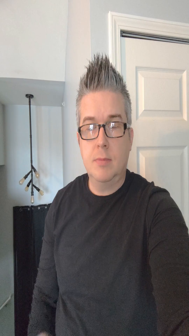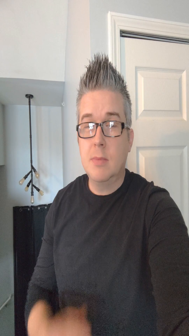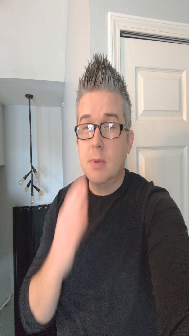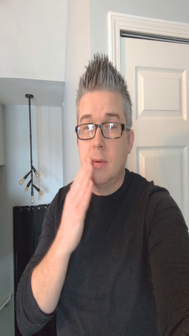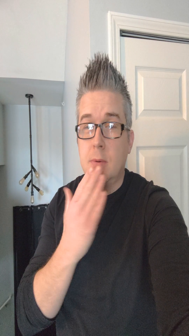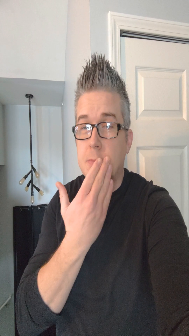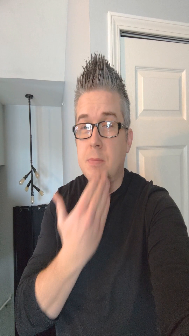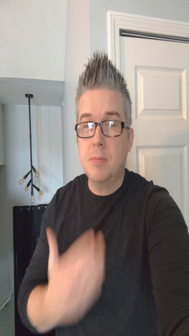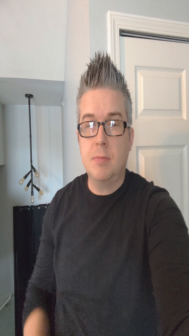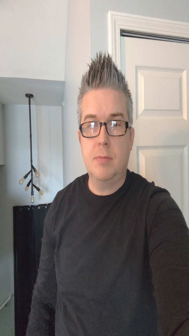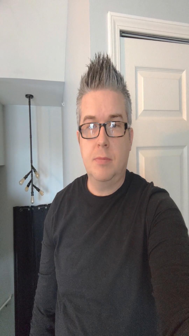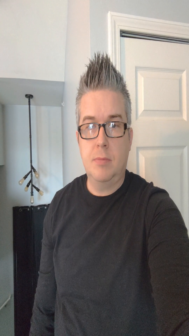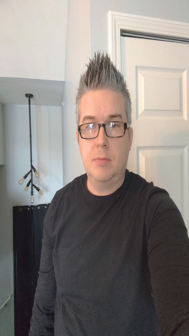napkin